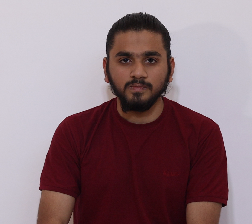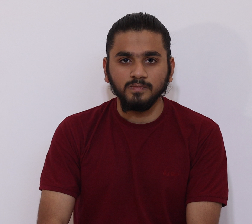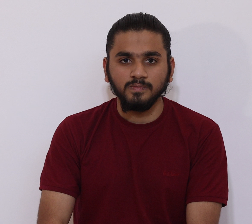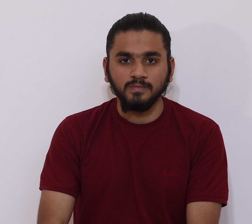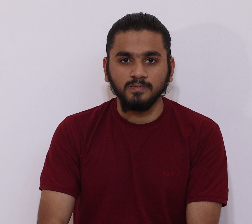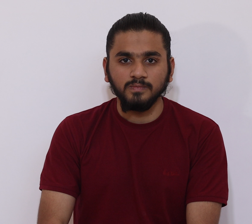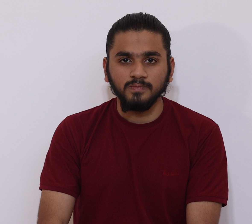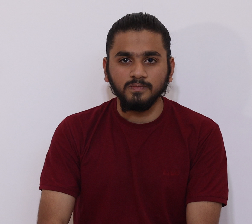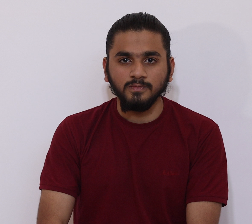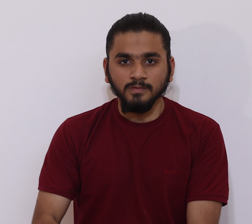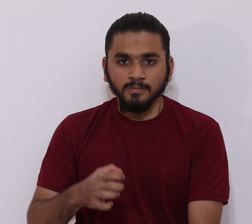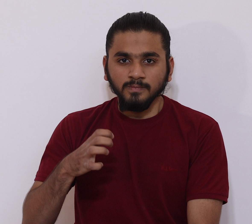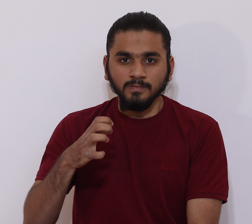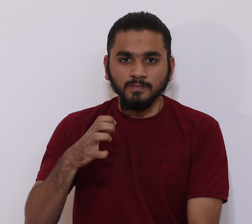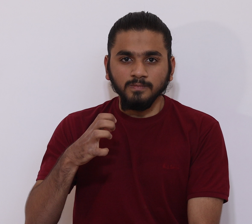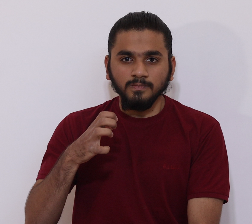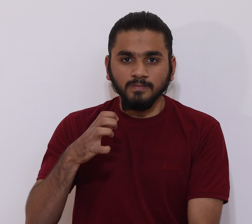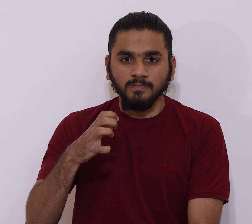stiff